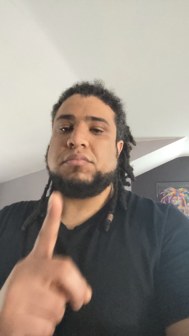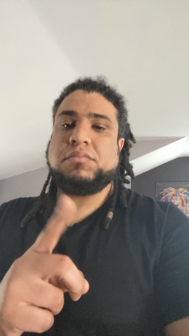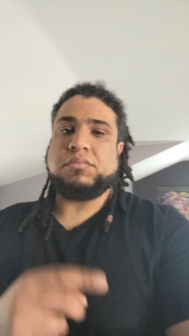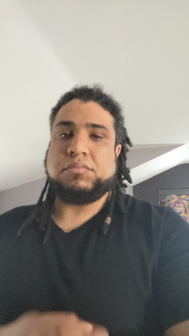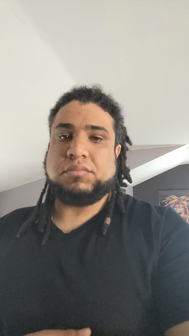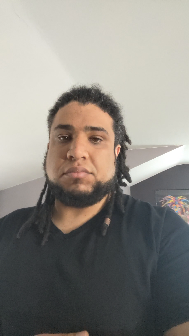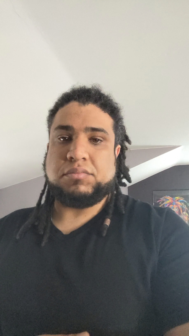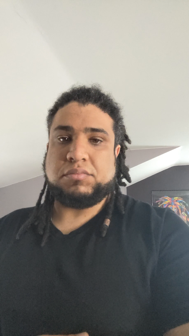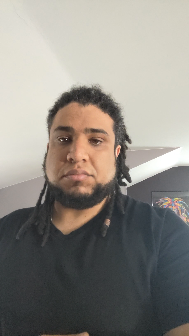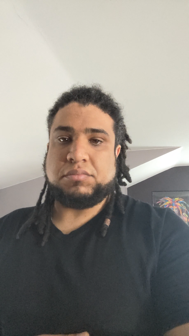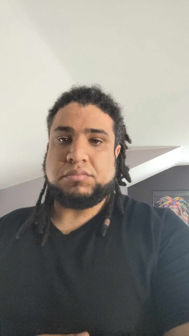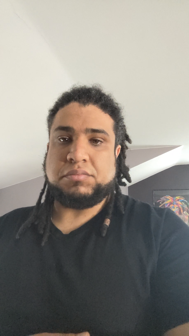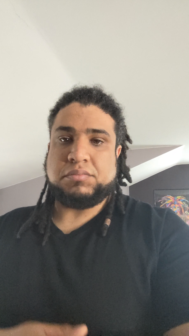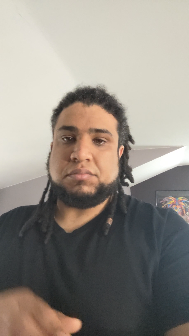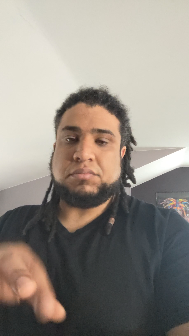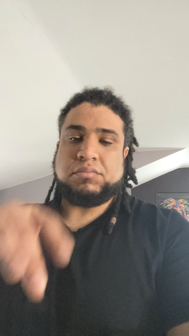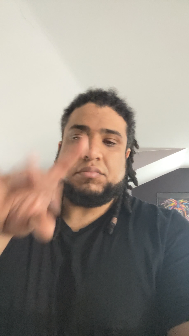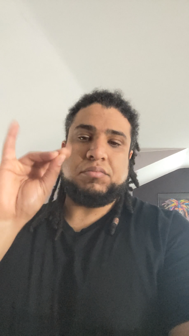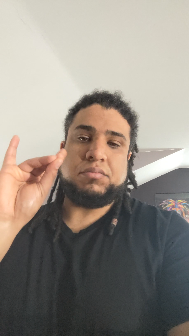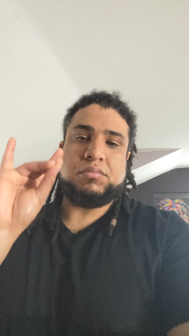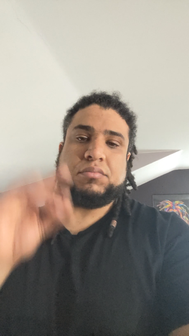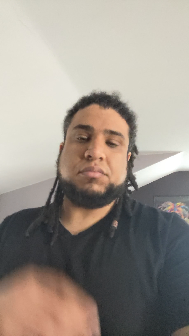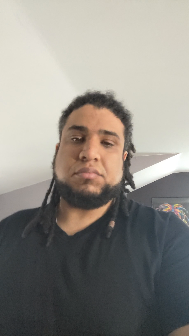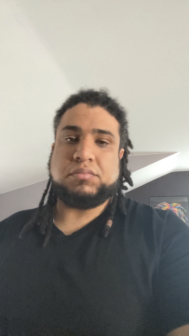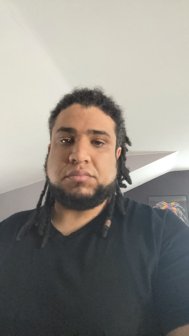pick